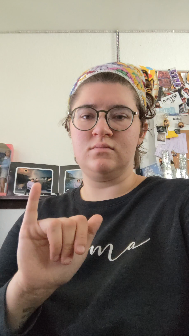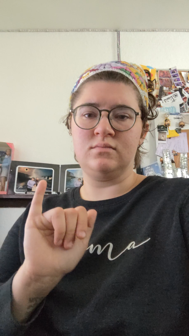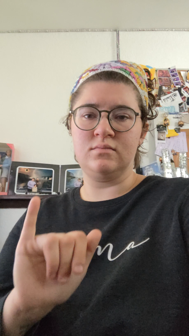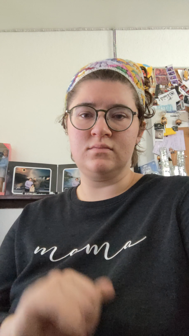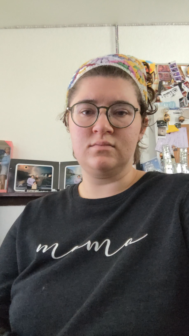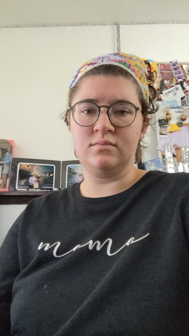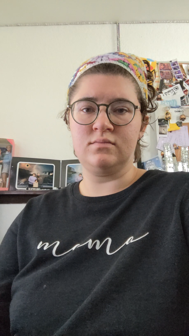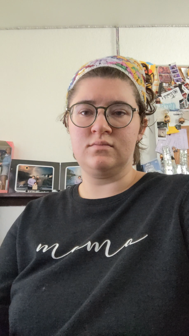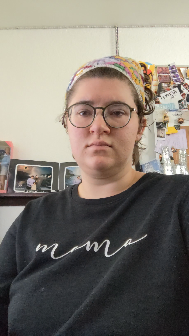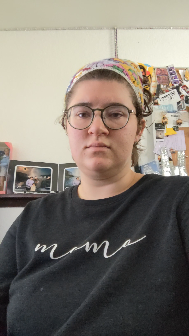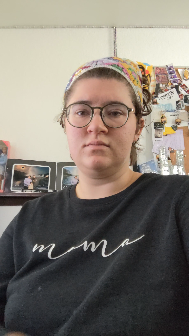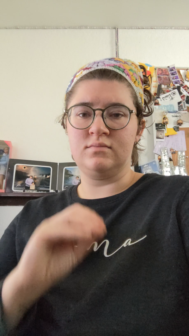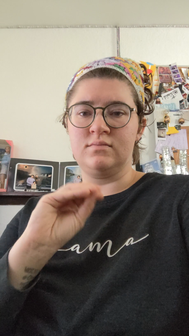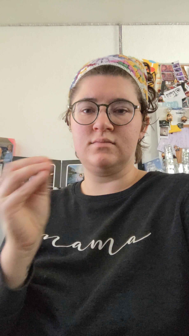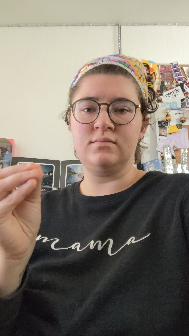none